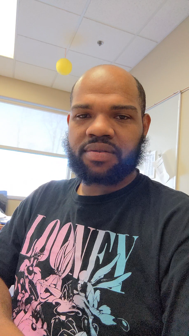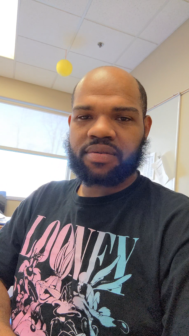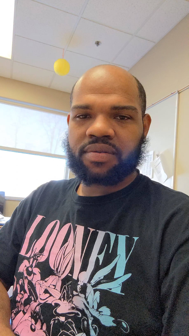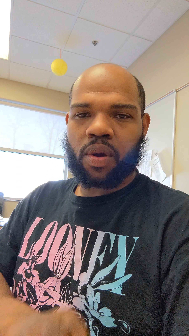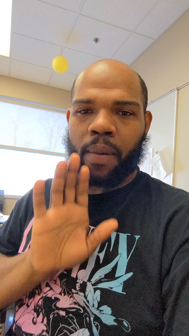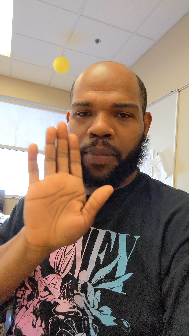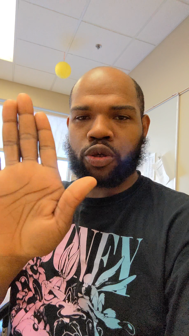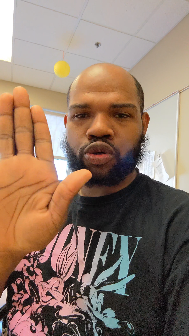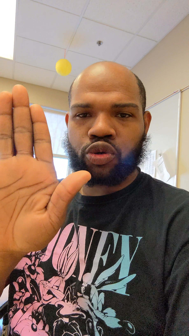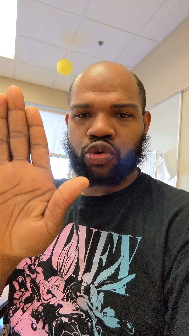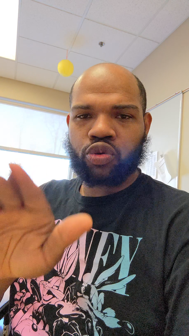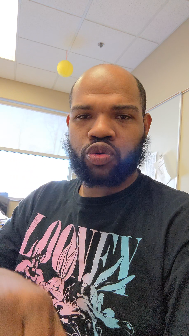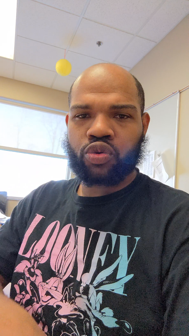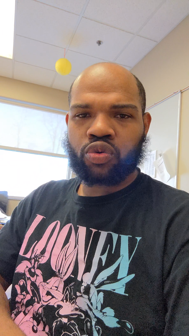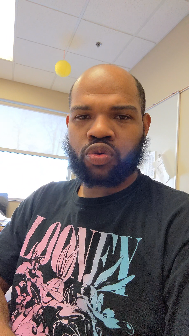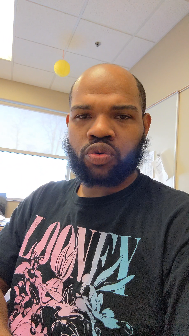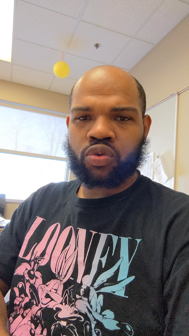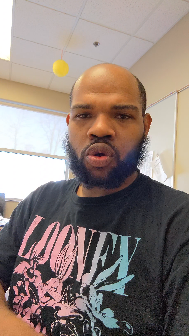push